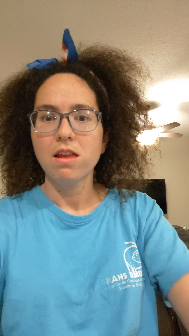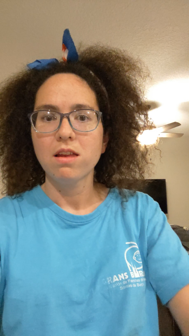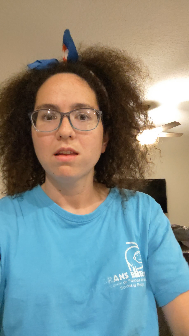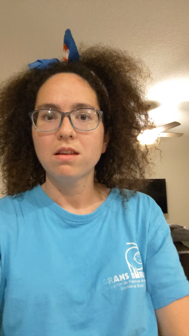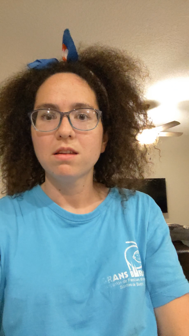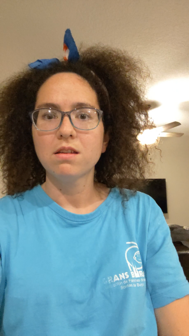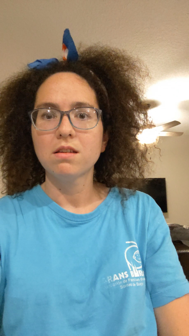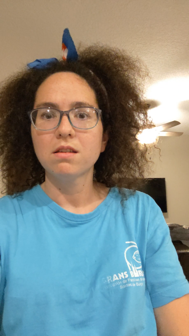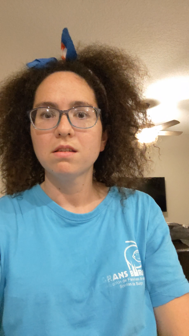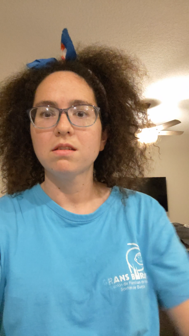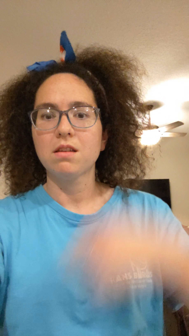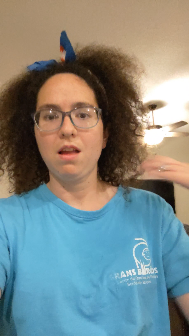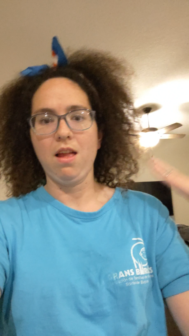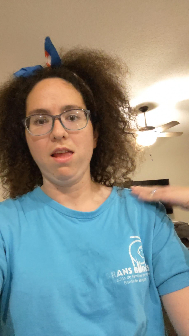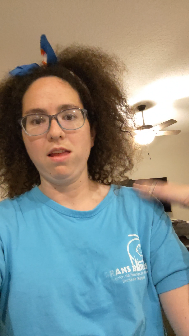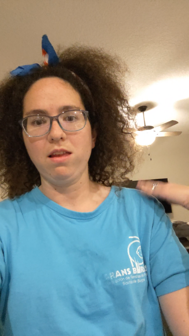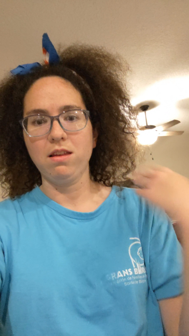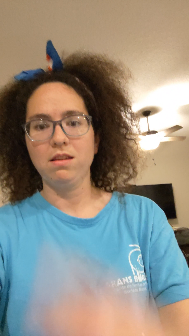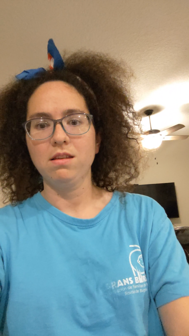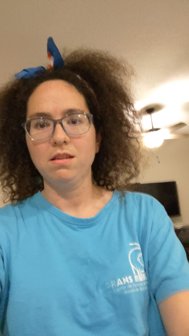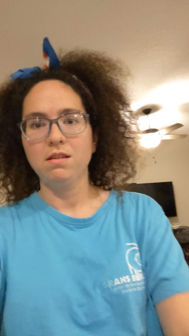shoulder